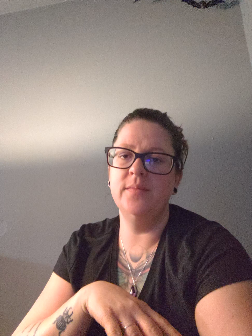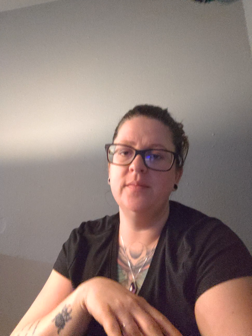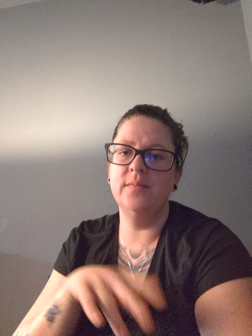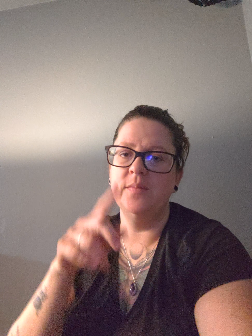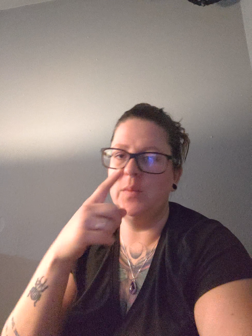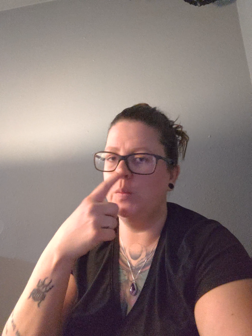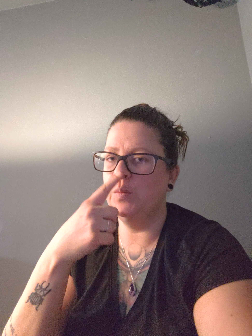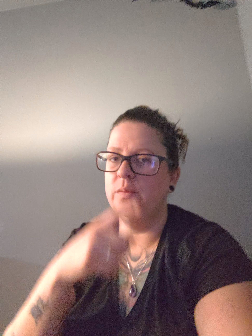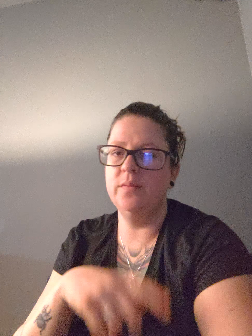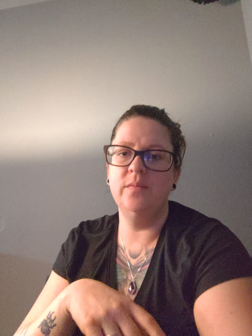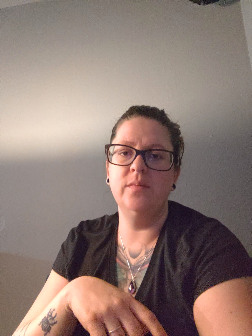nose